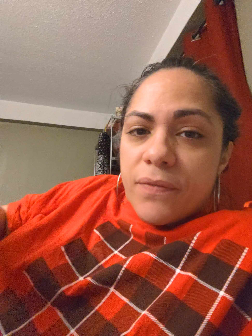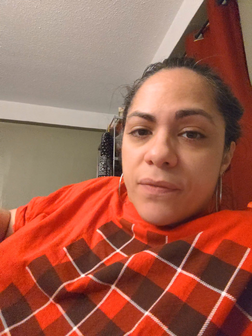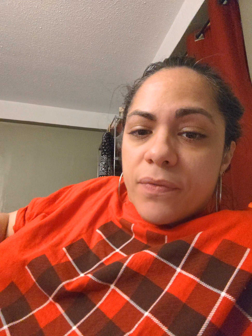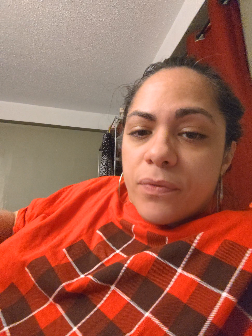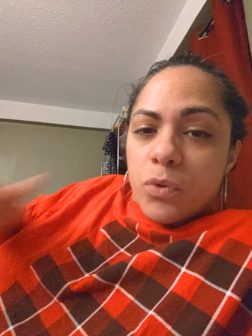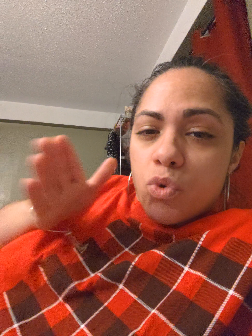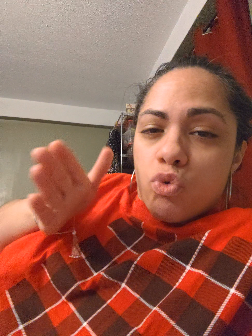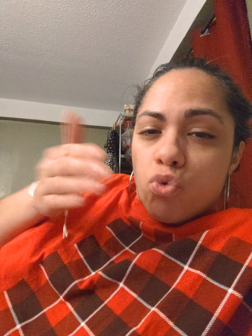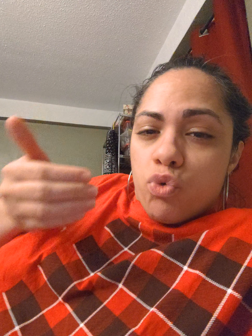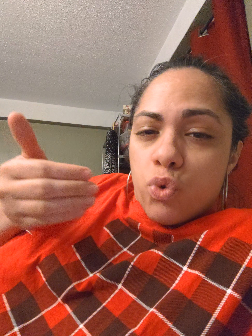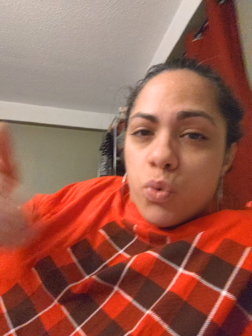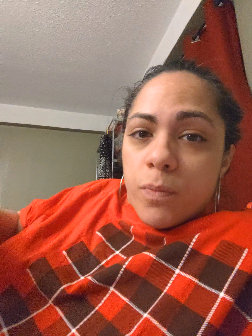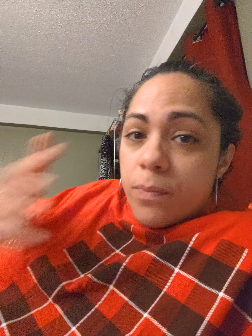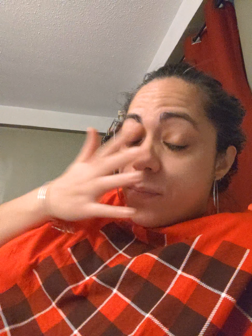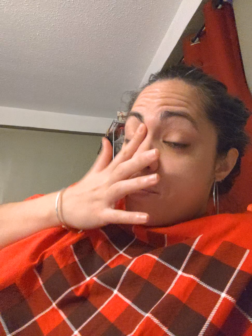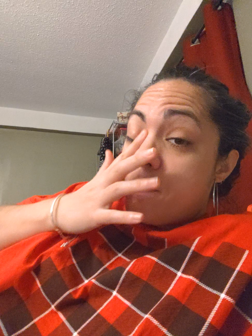room